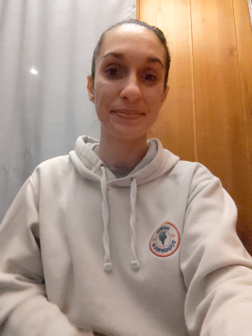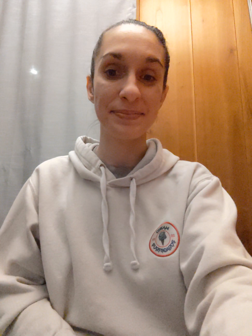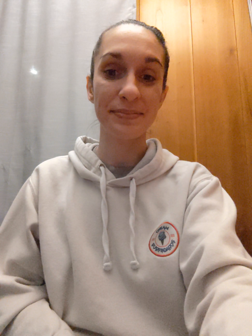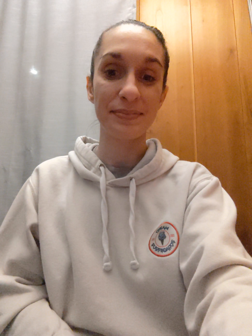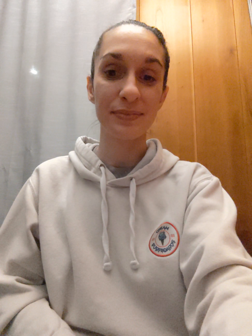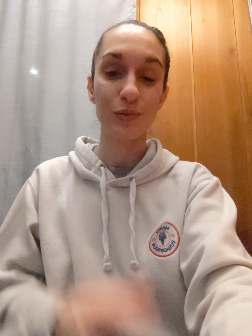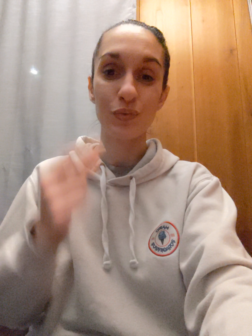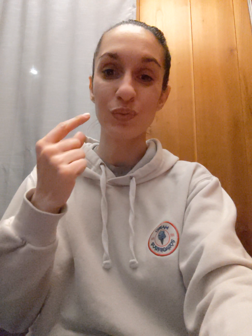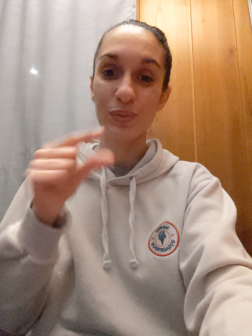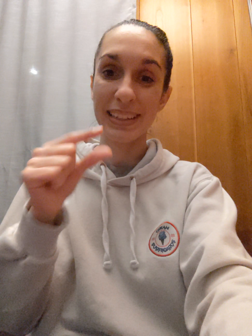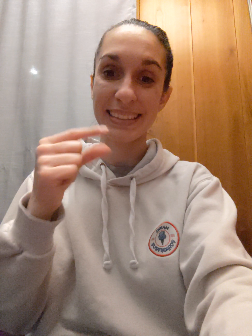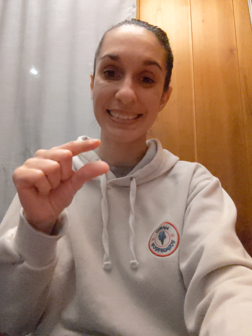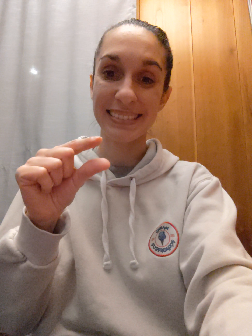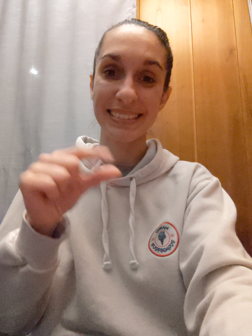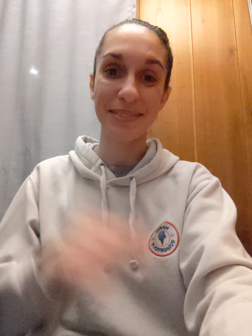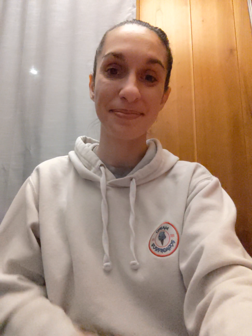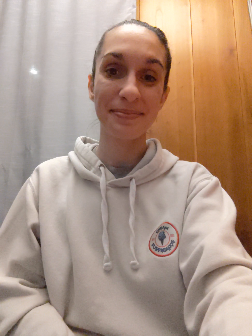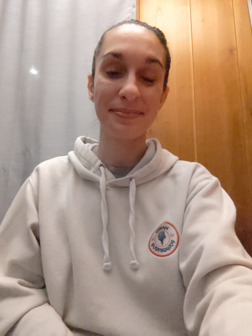green